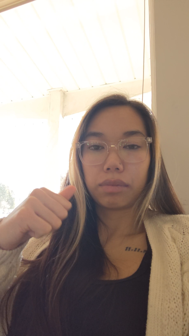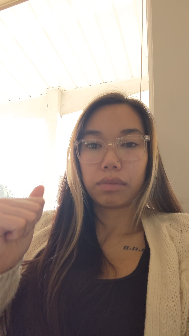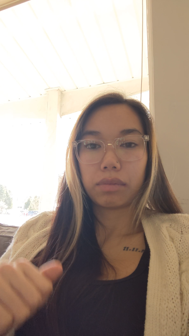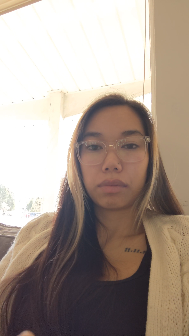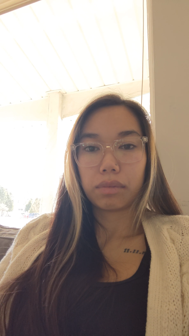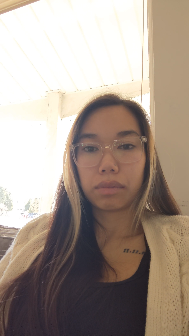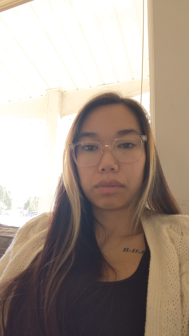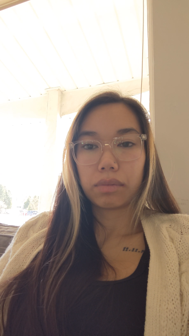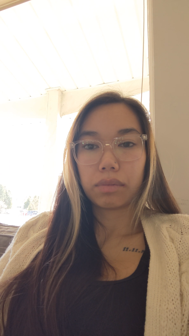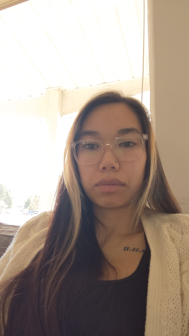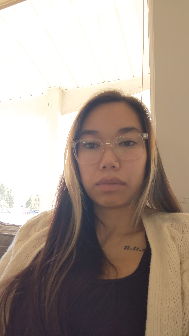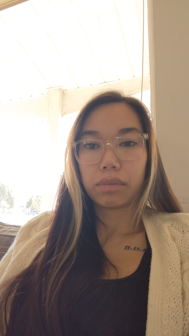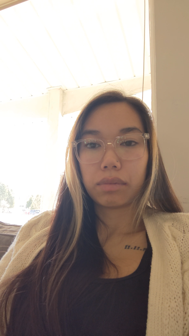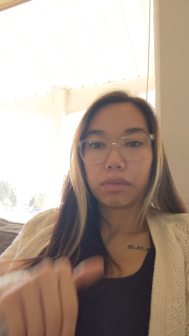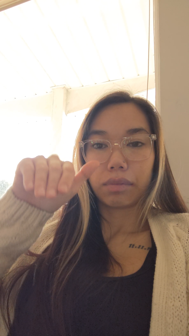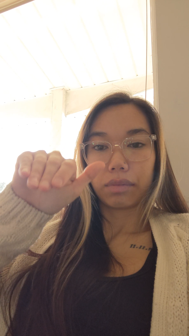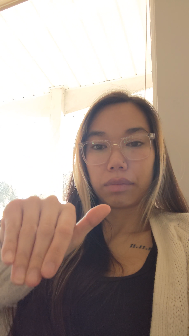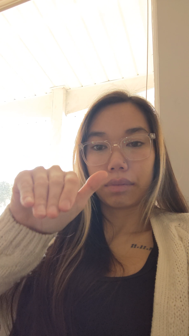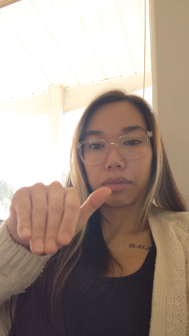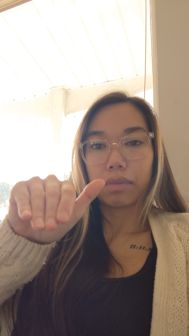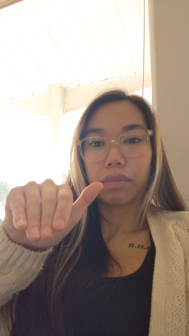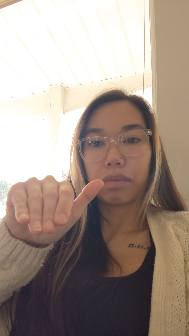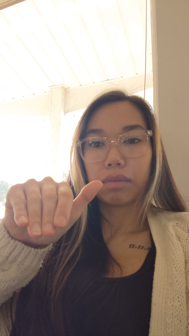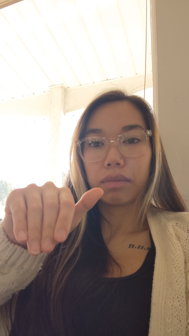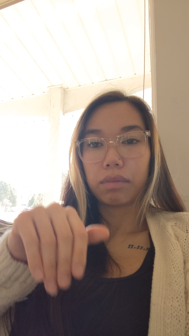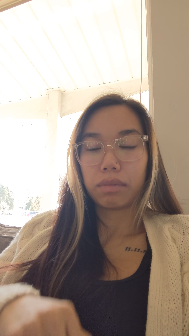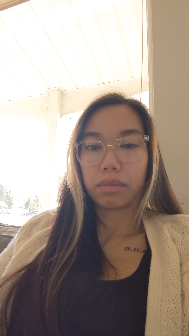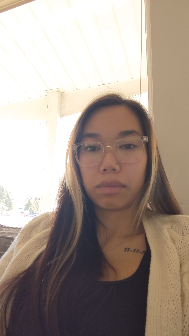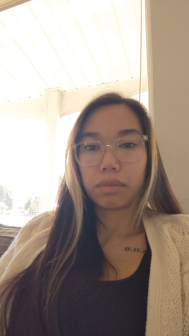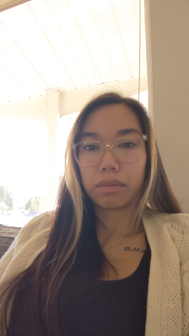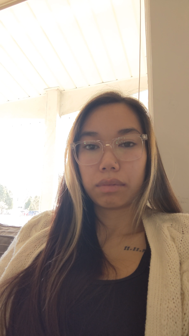night night